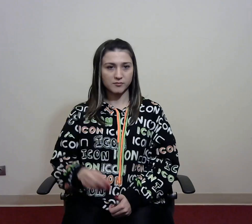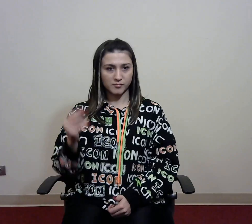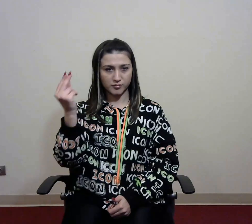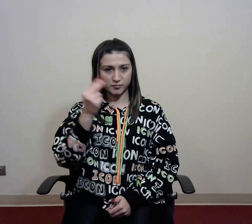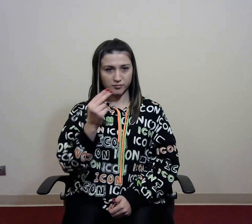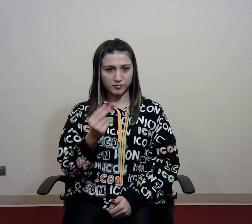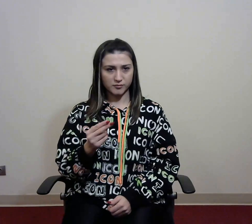rəsim